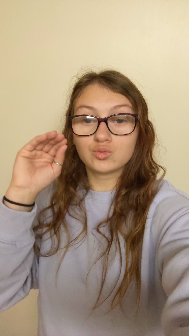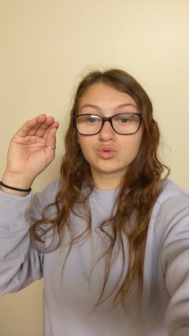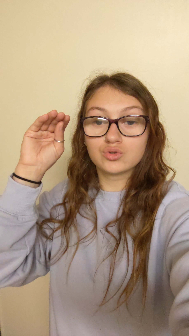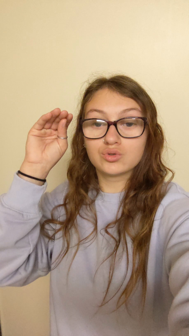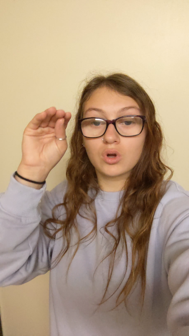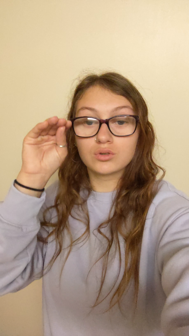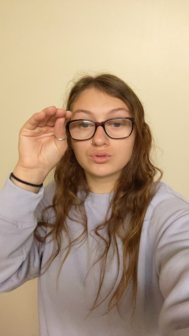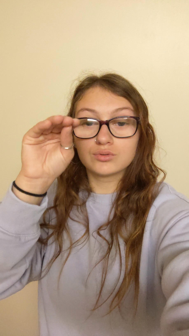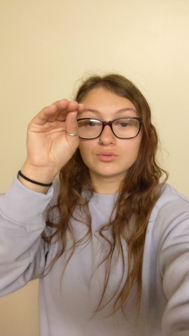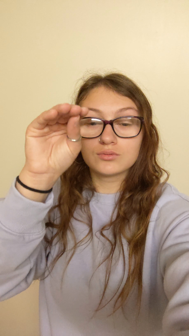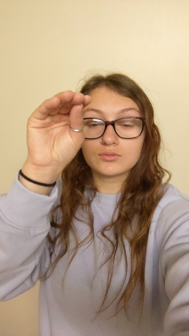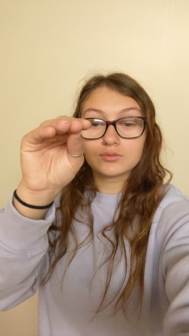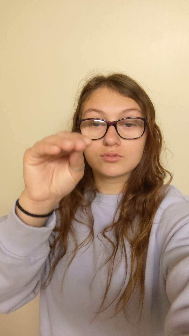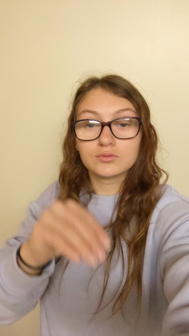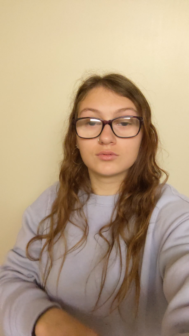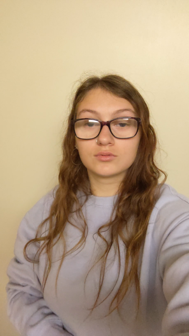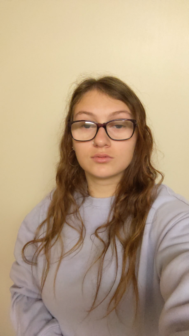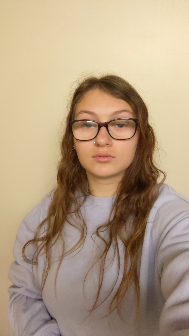dinosaur